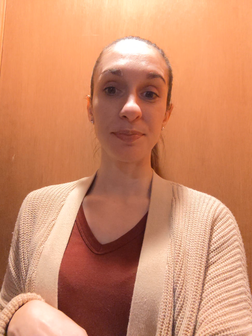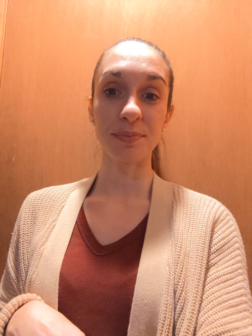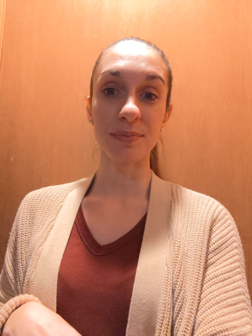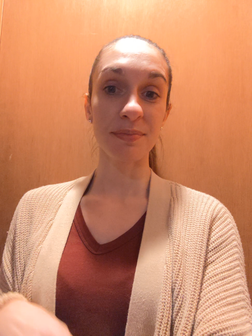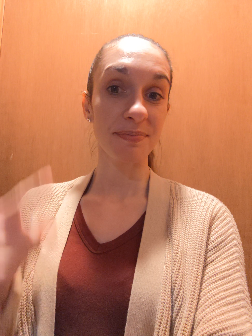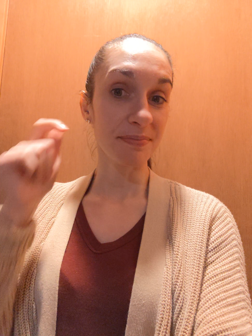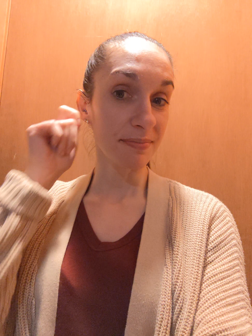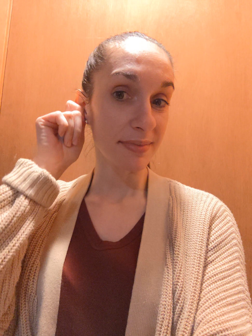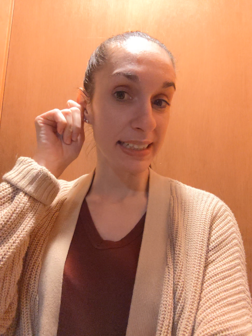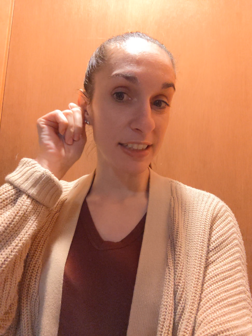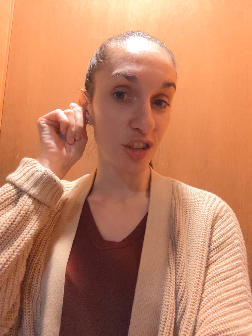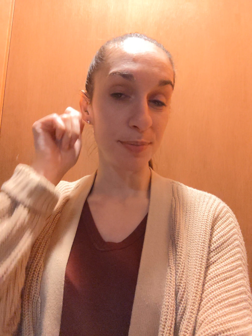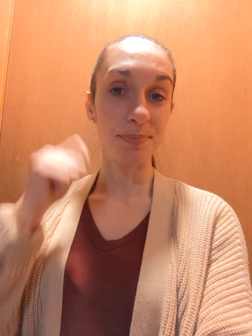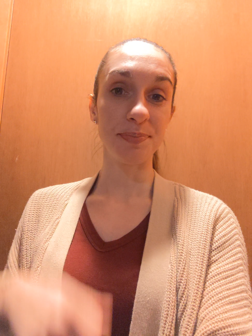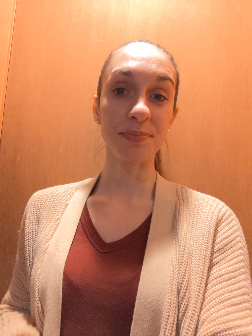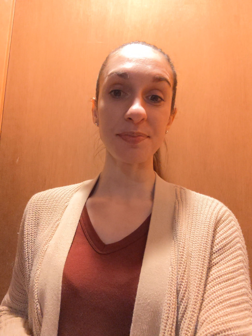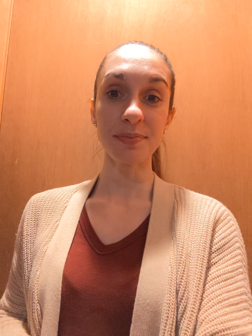ear